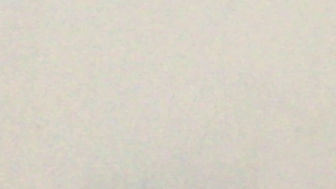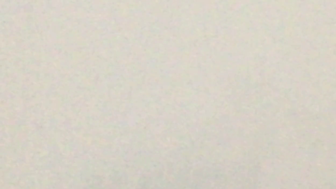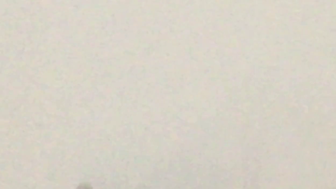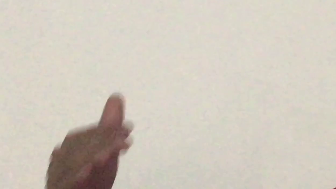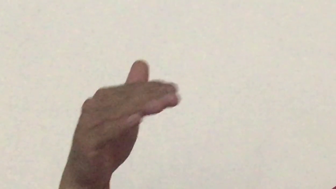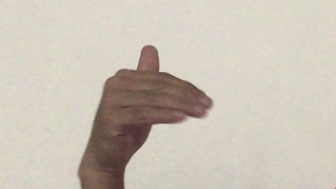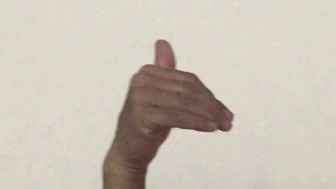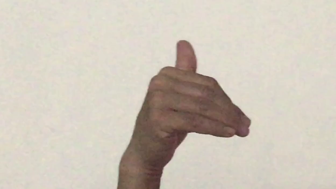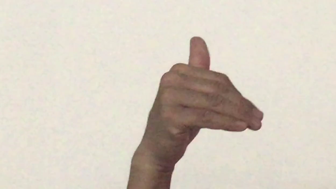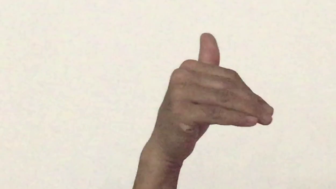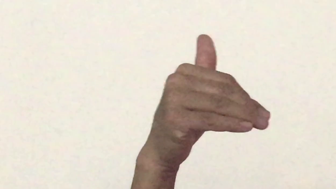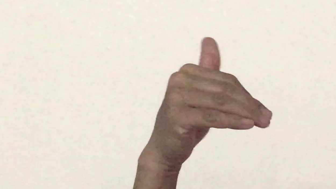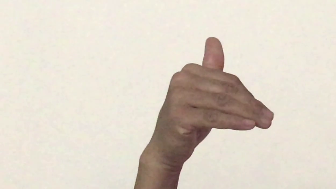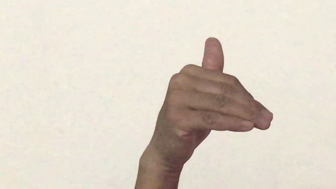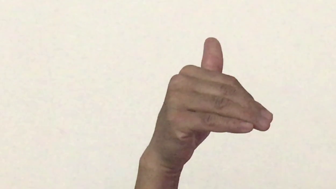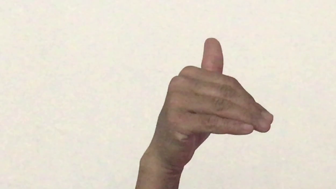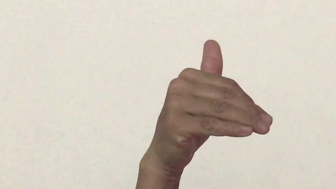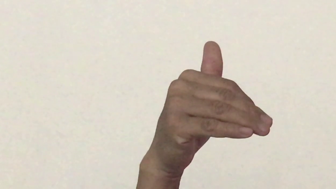त